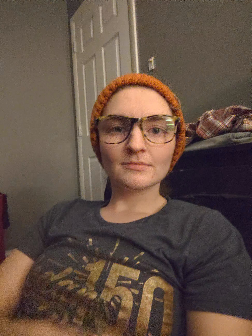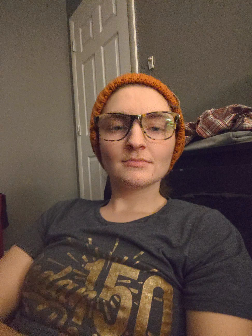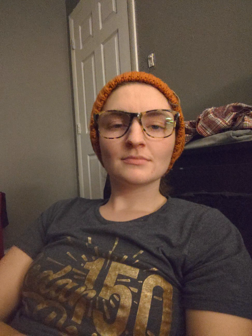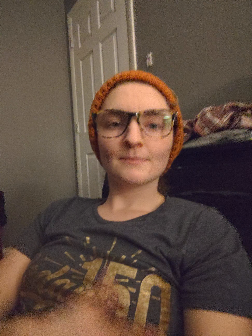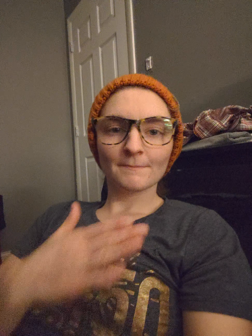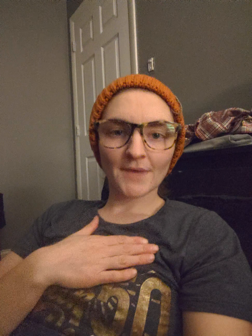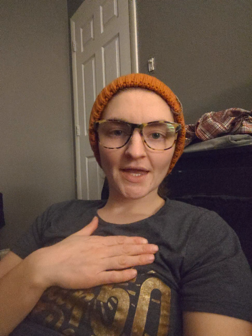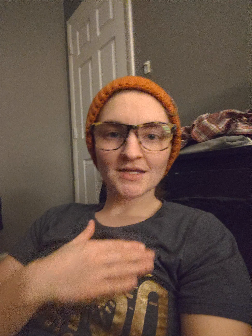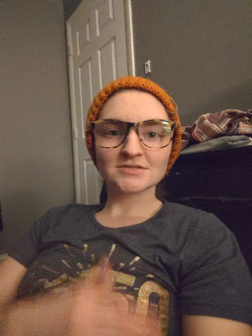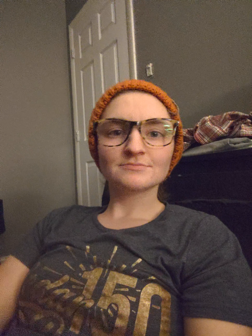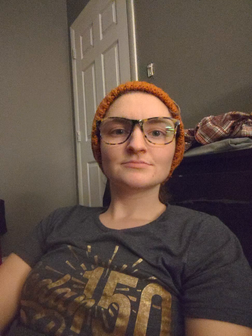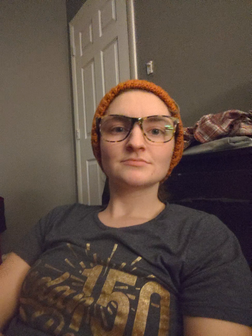my